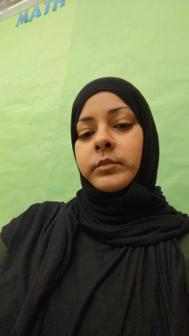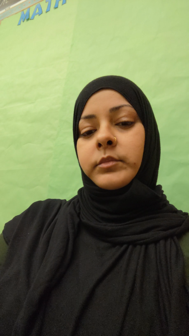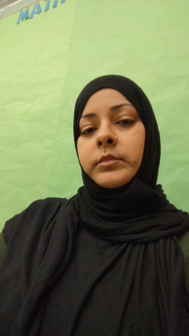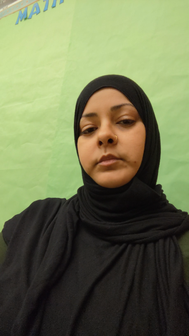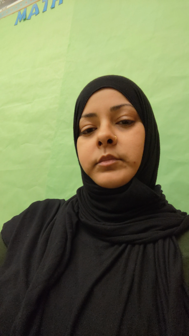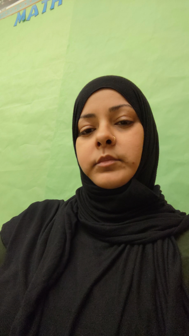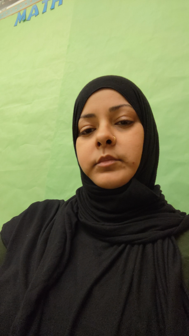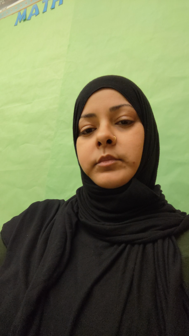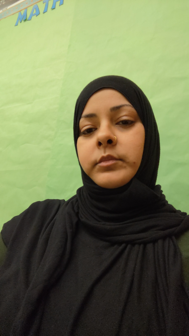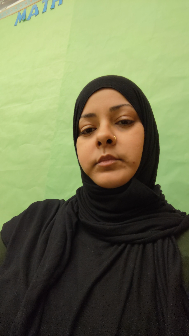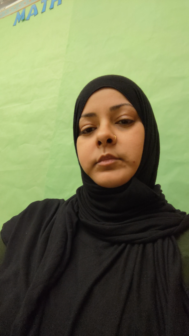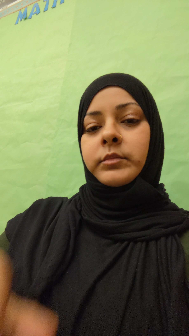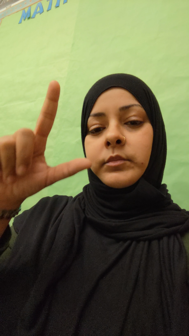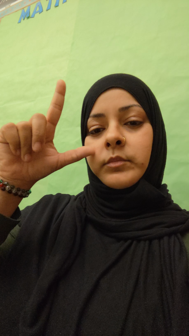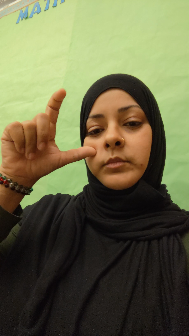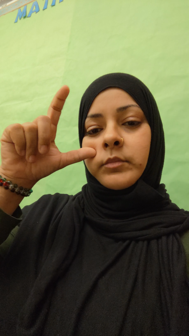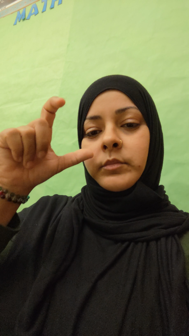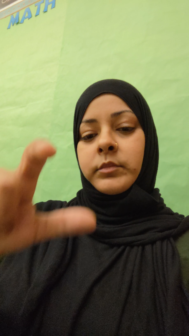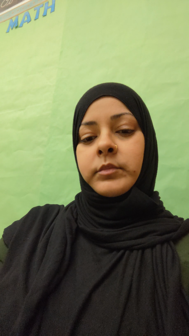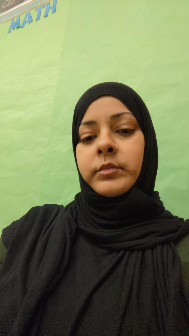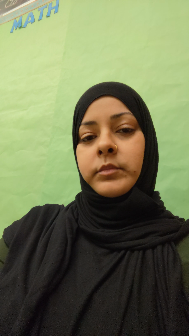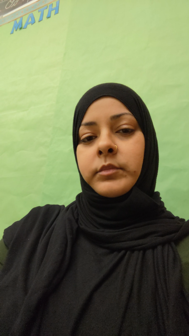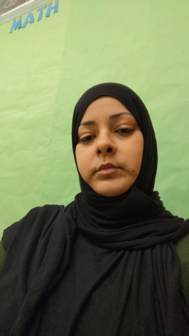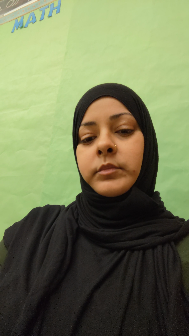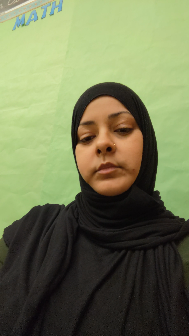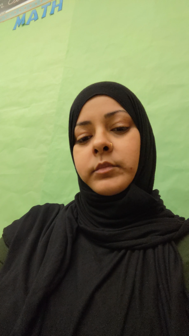camera